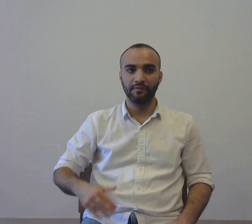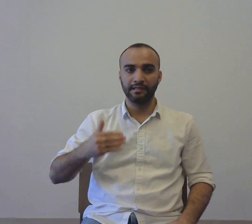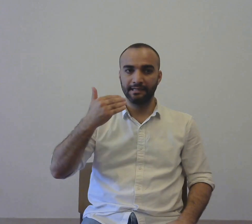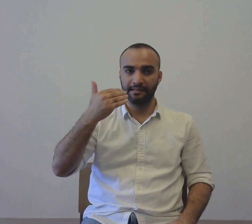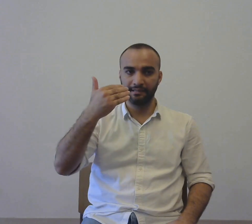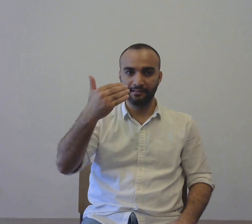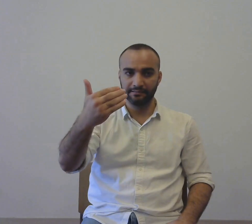siz